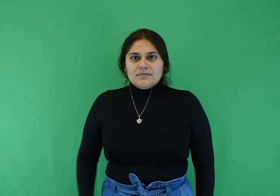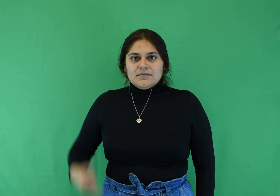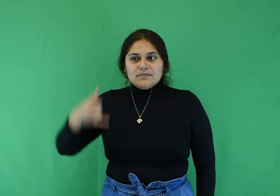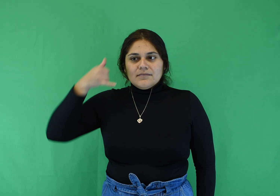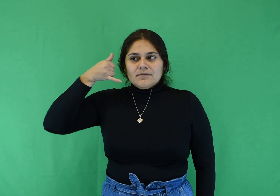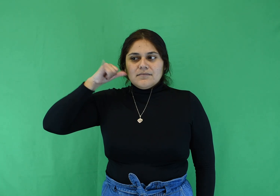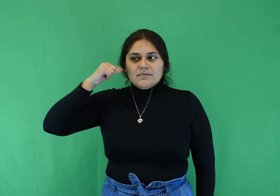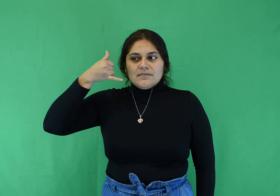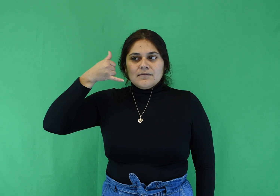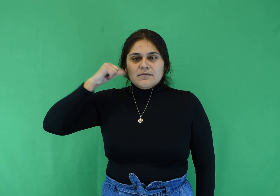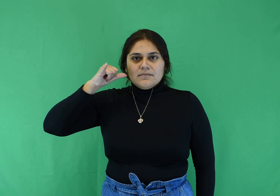teléfono